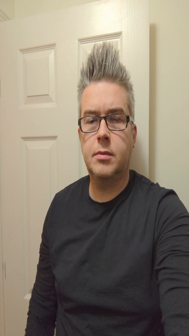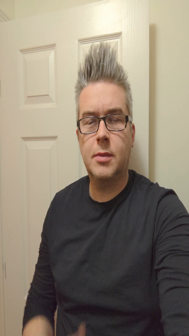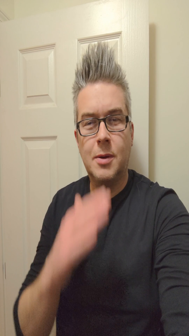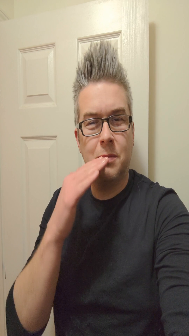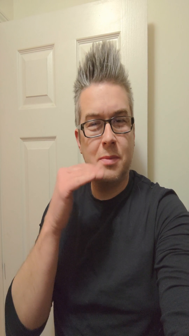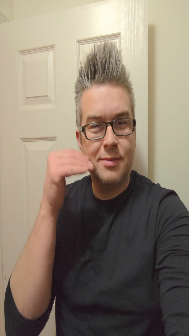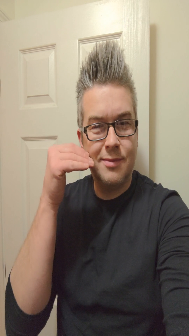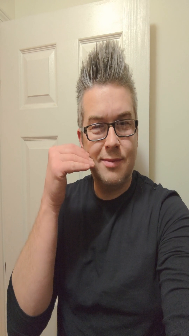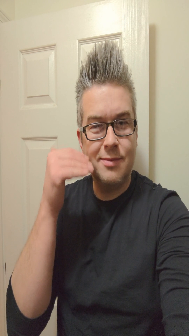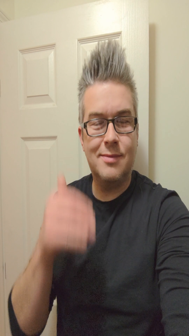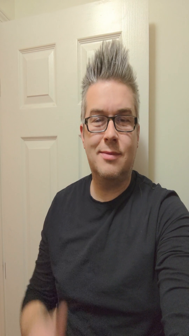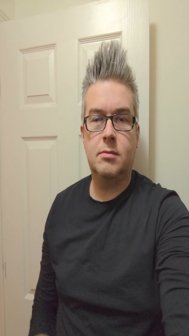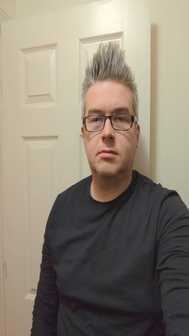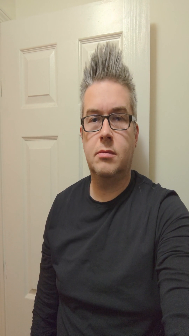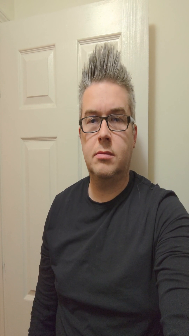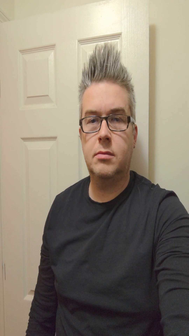smile